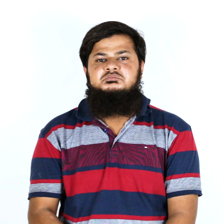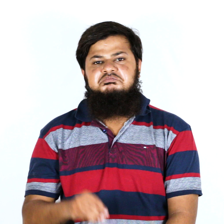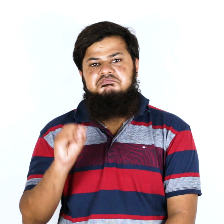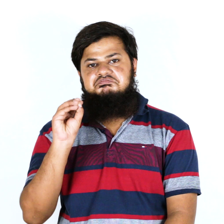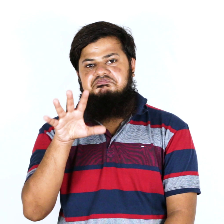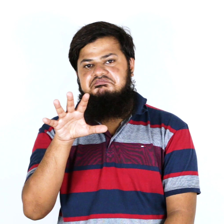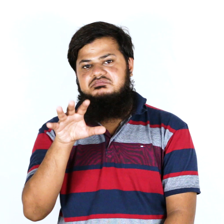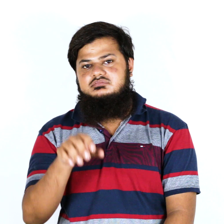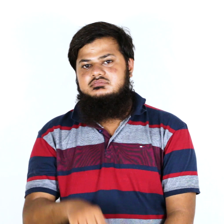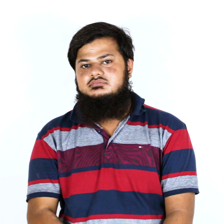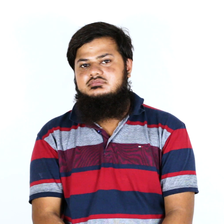bad